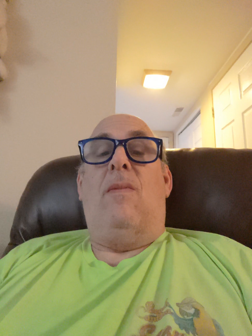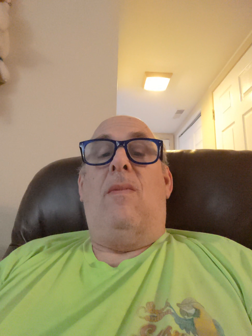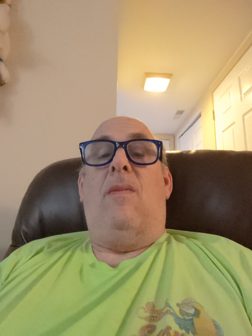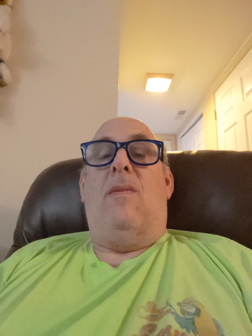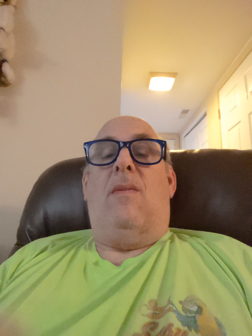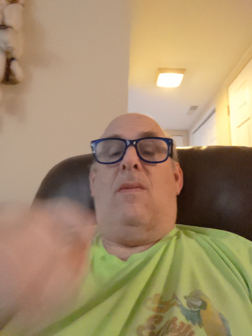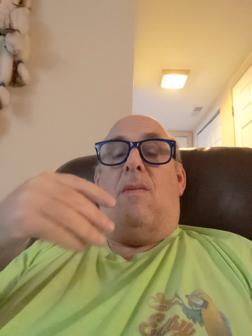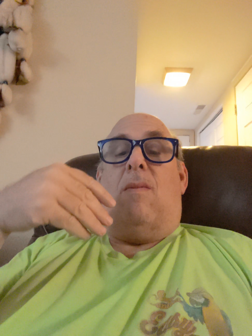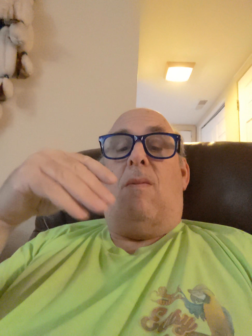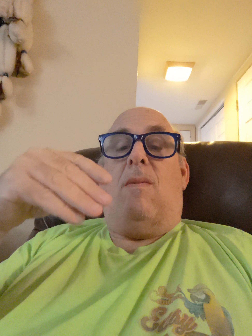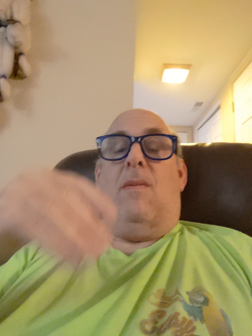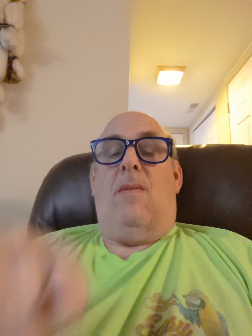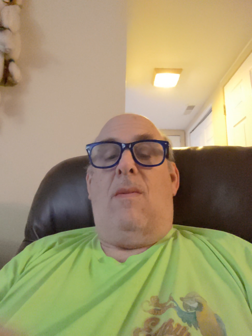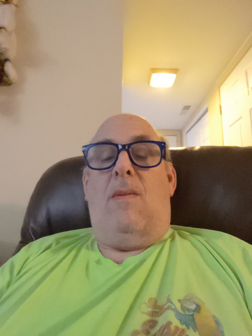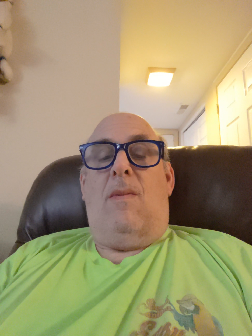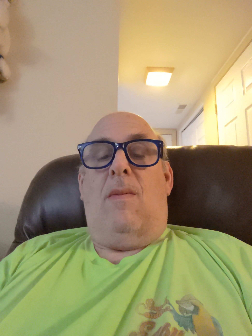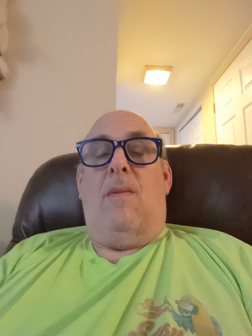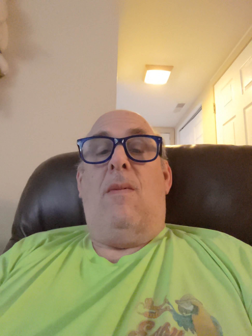store